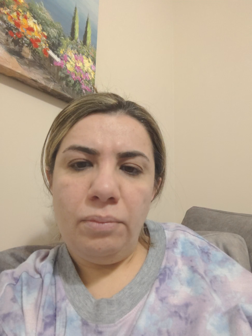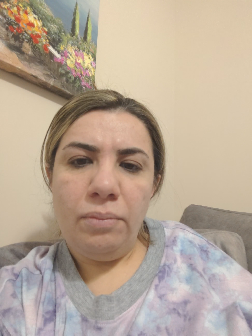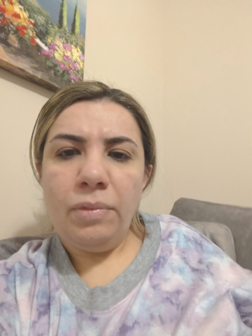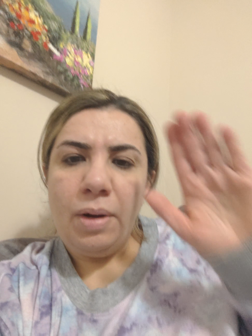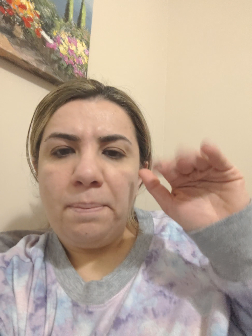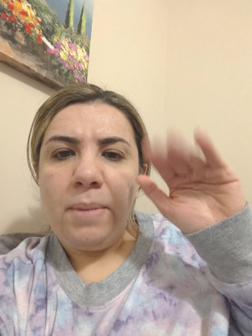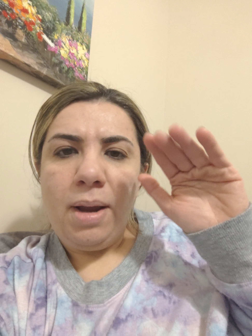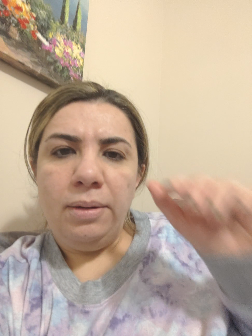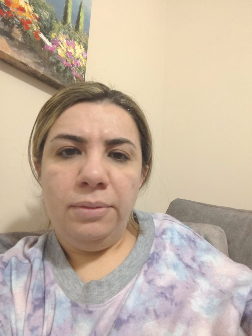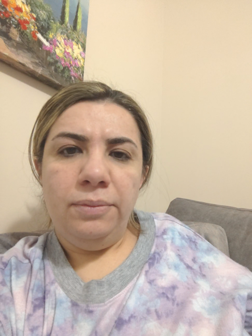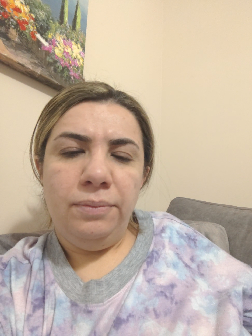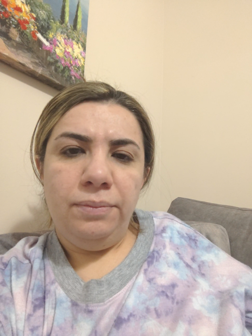bye